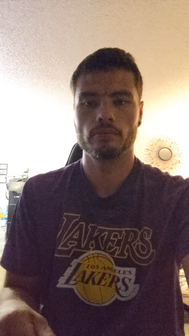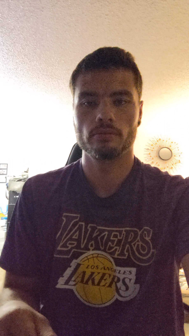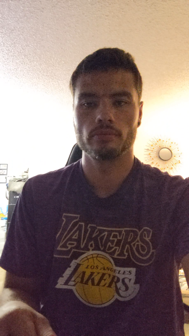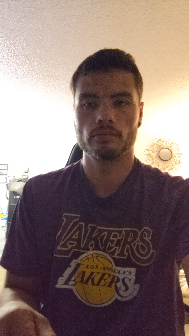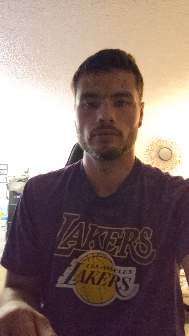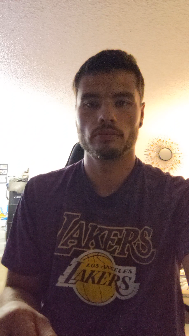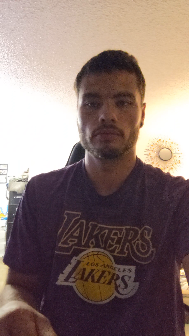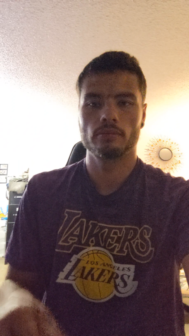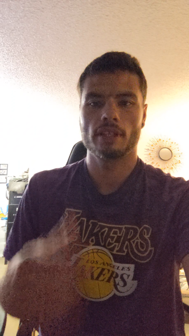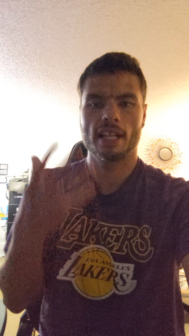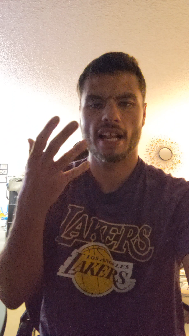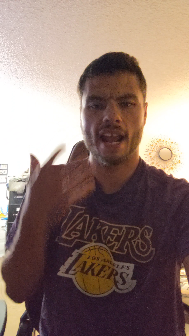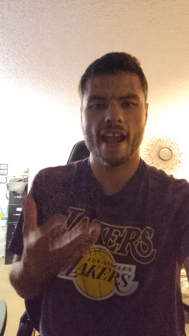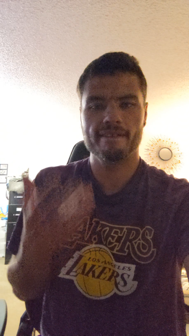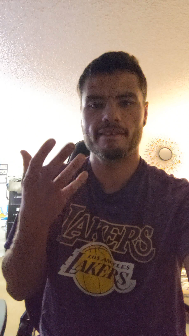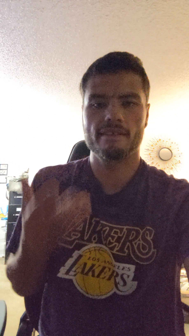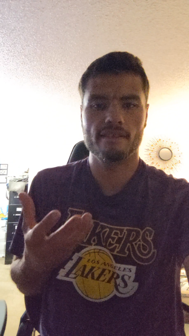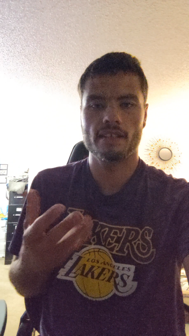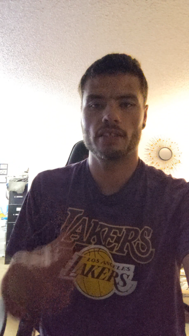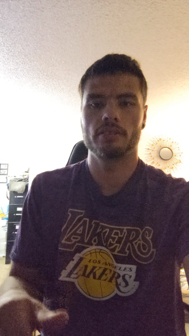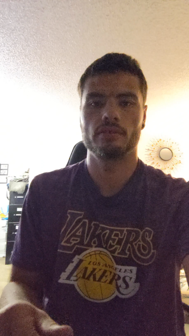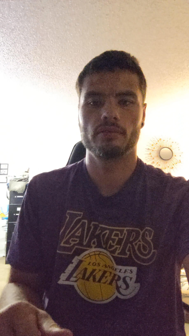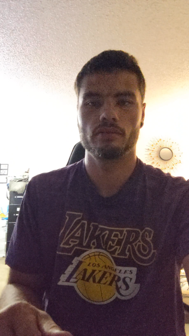heavy